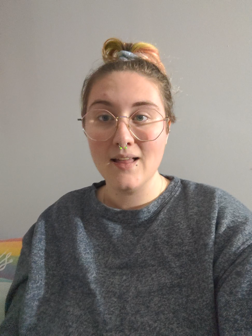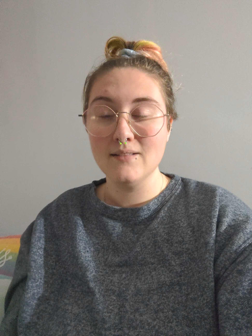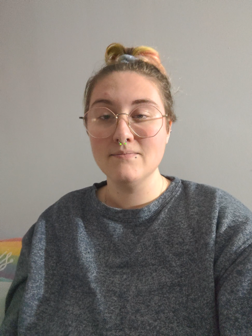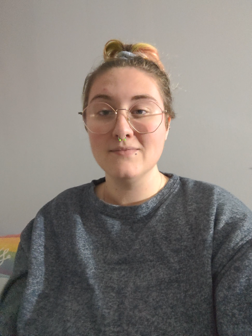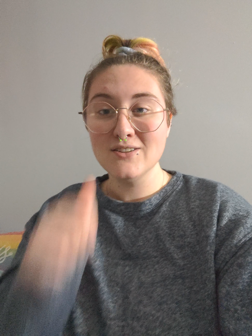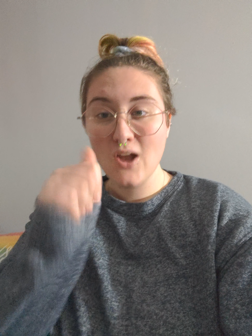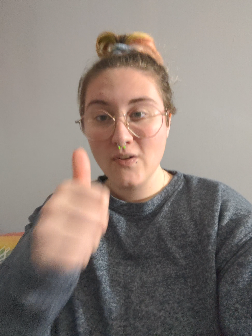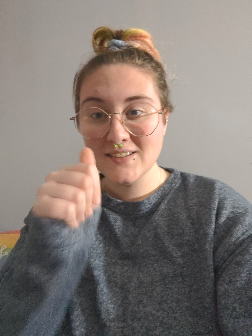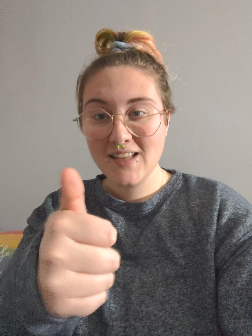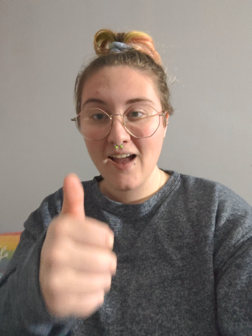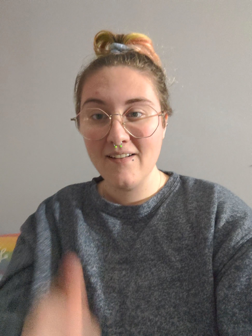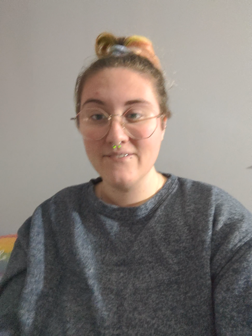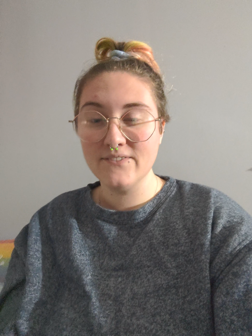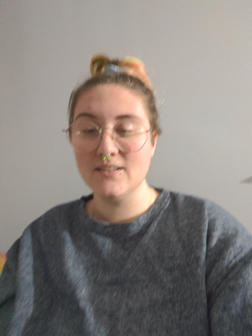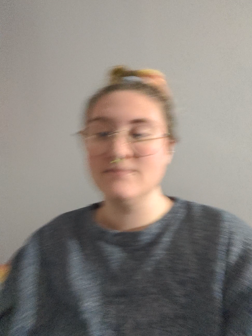yourself